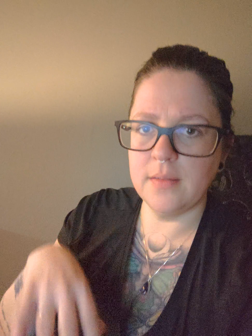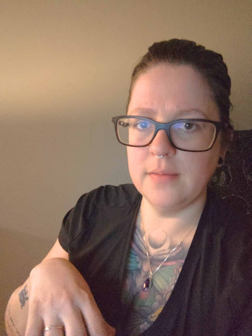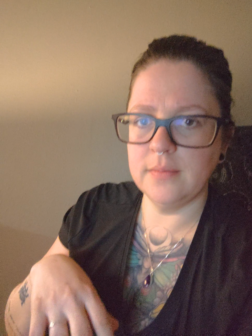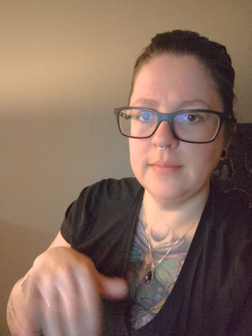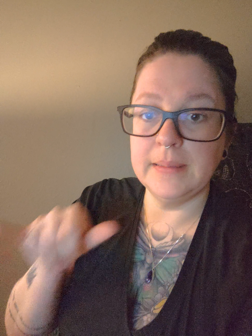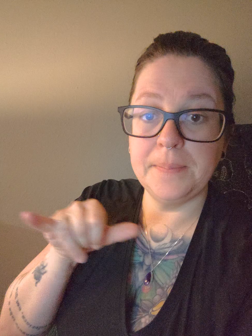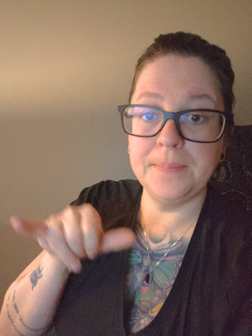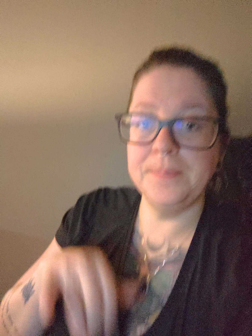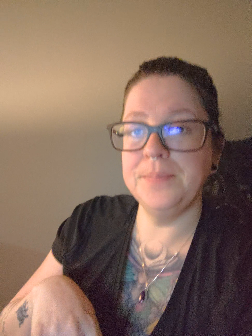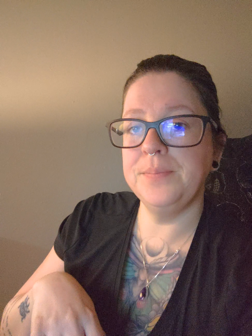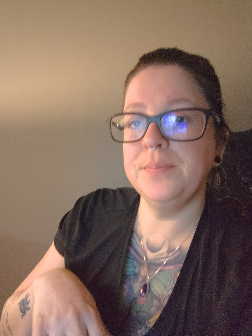same